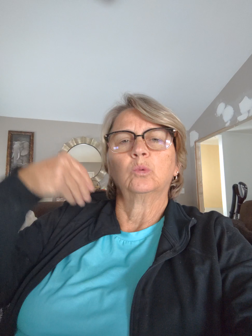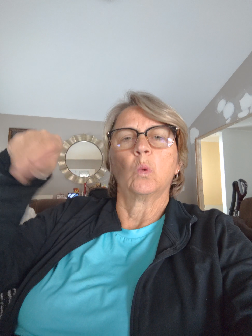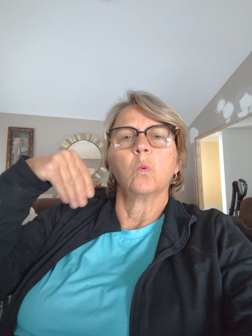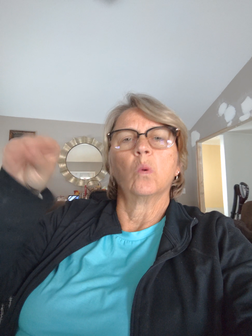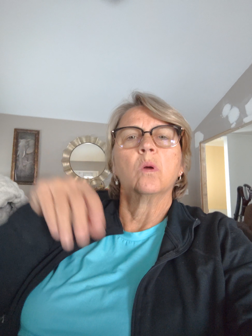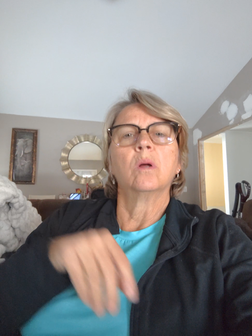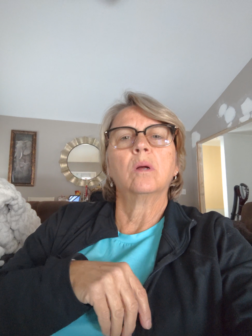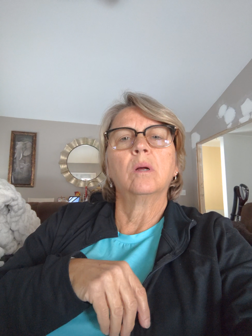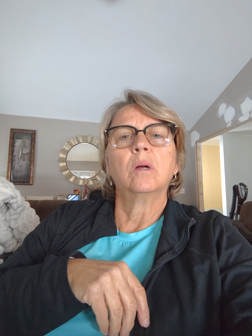store